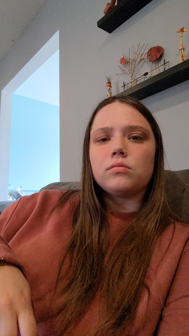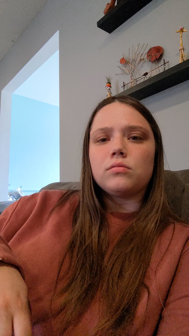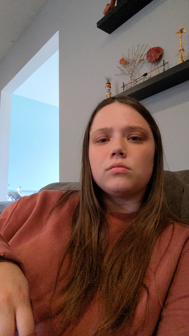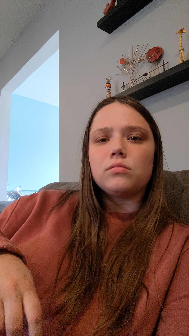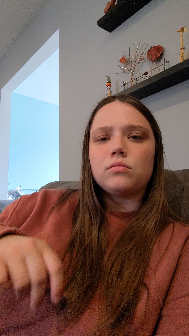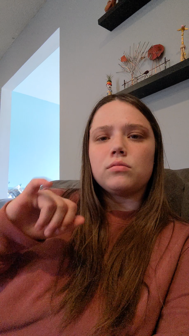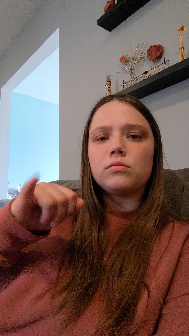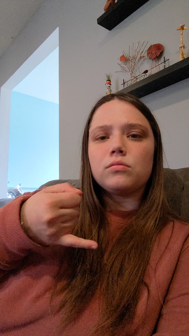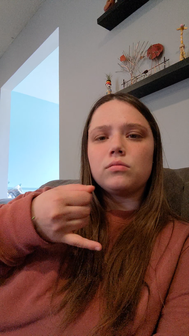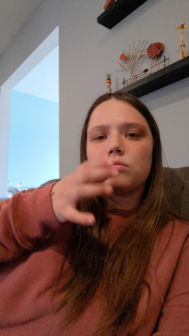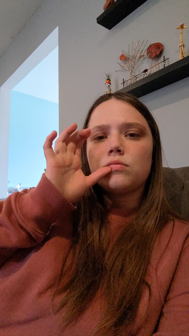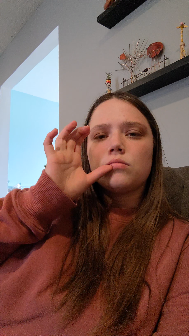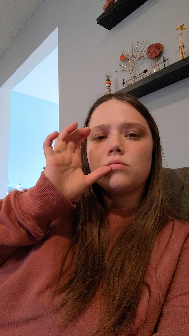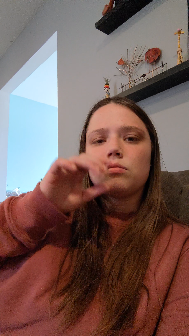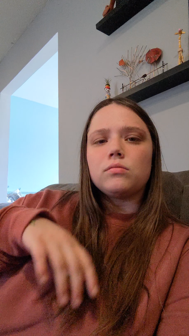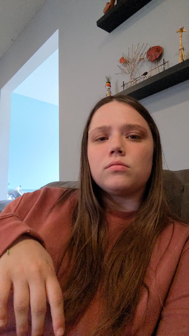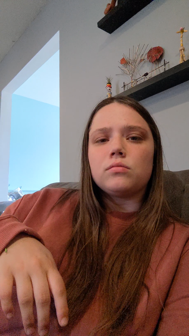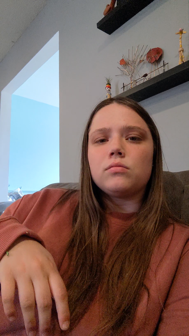juice